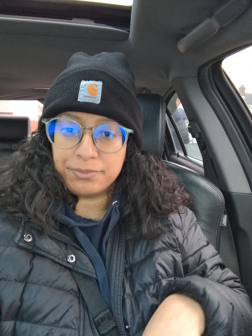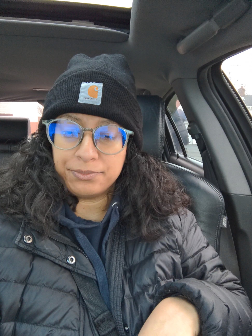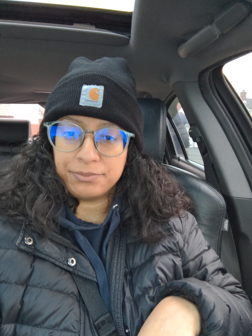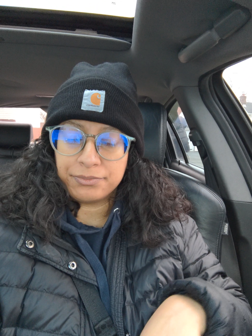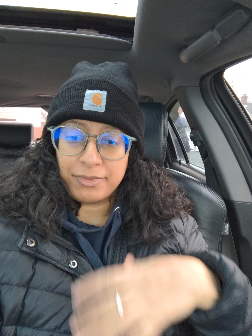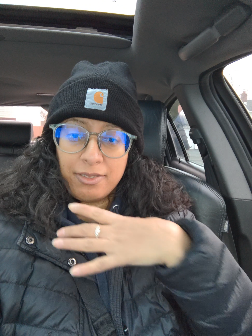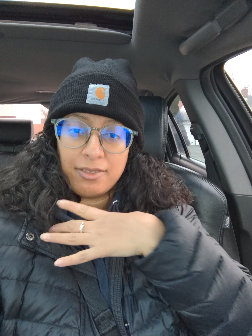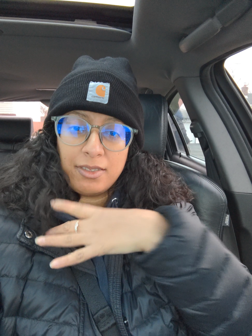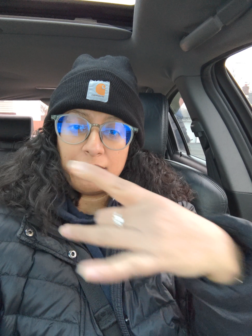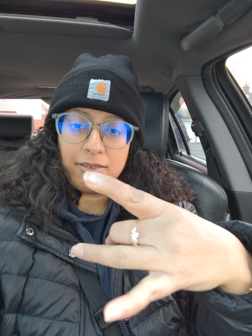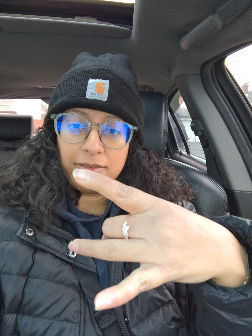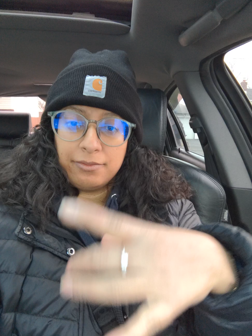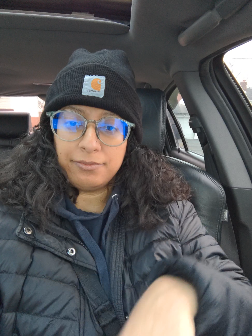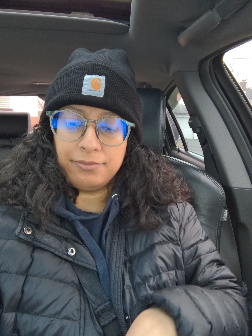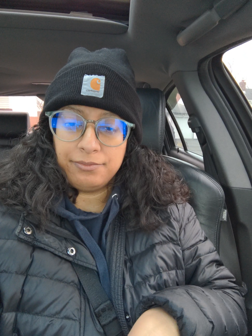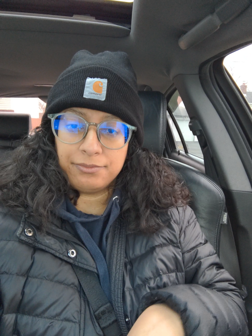like